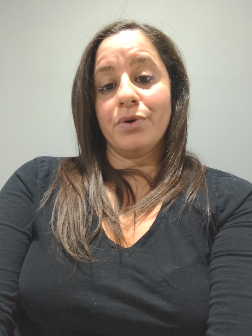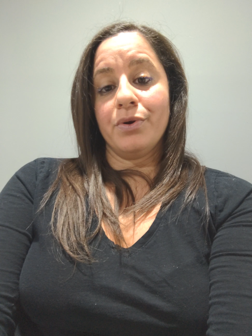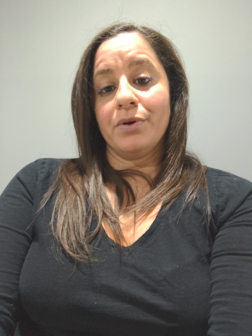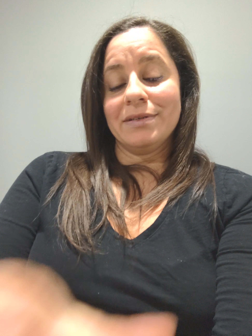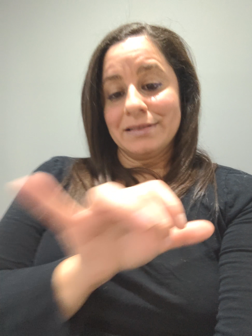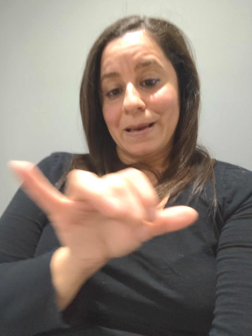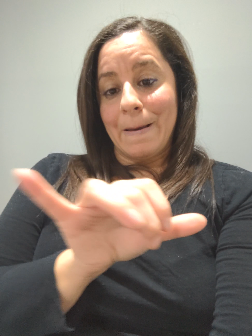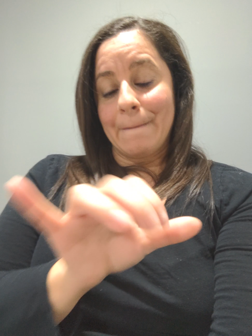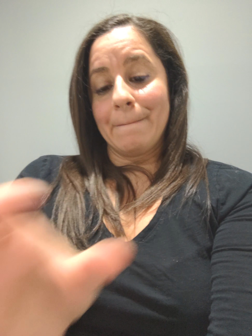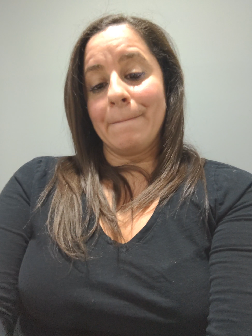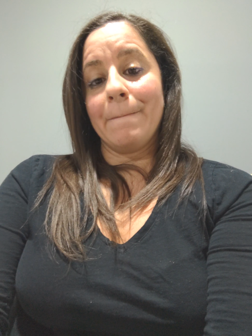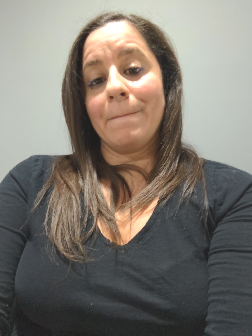same